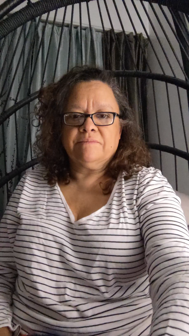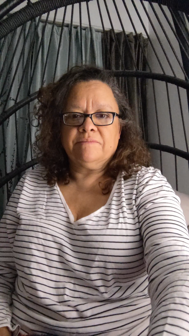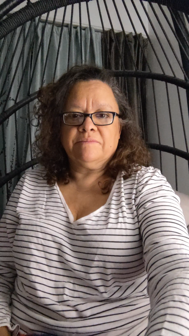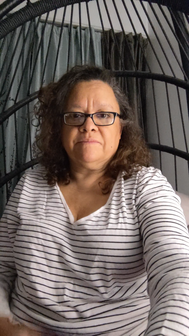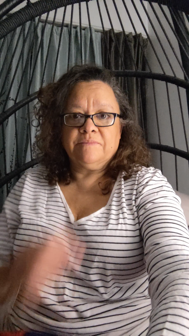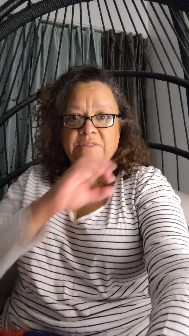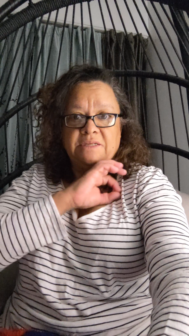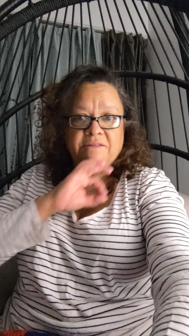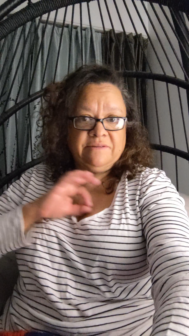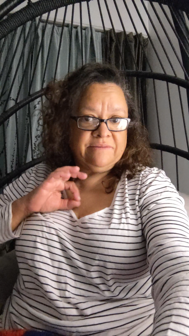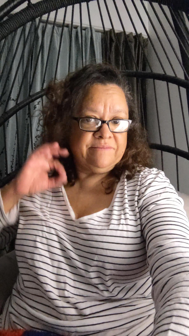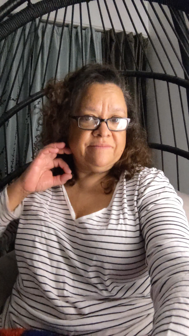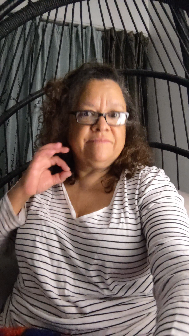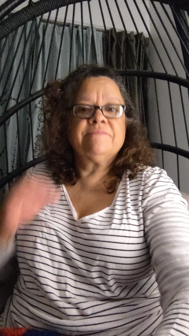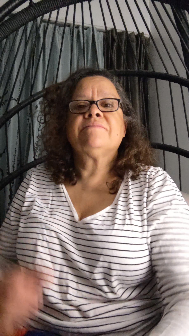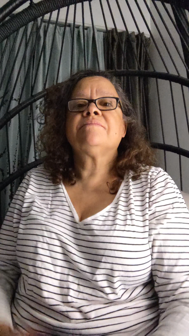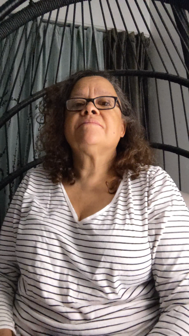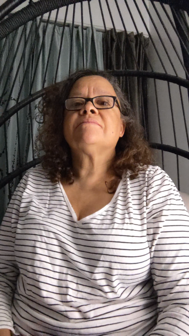beads